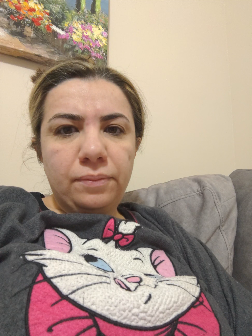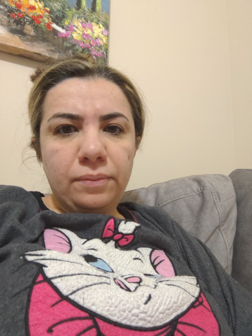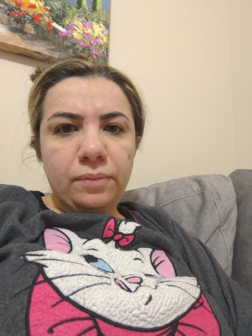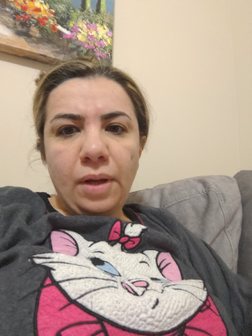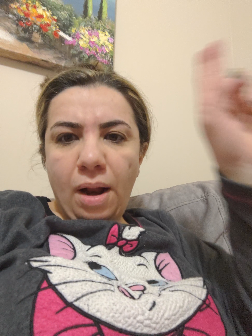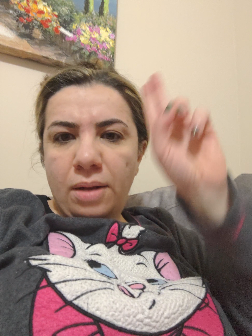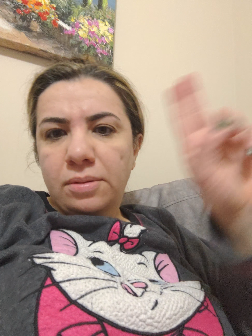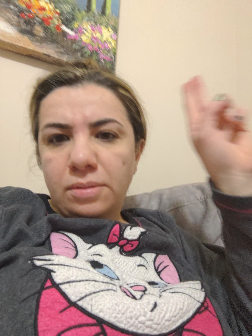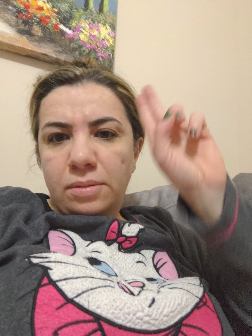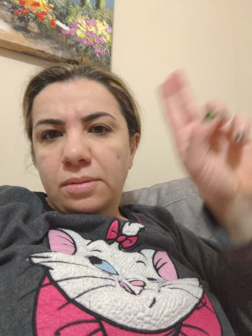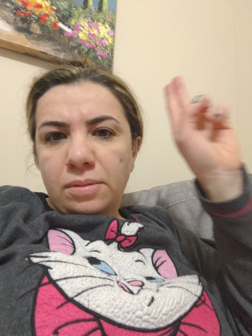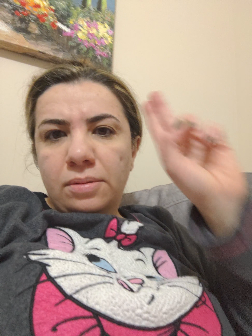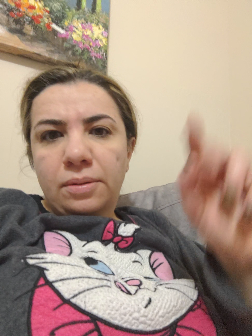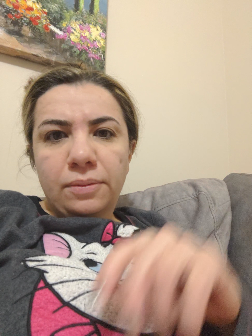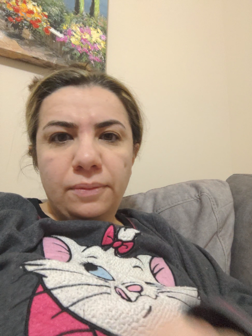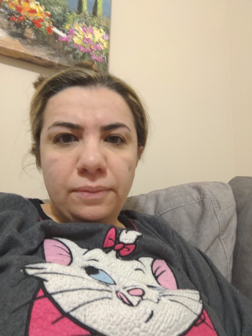uncle